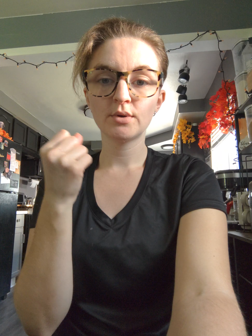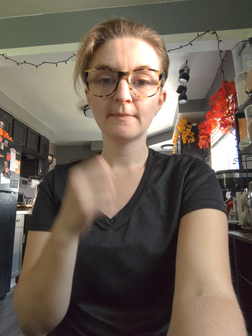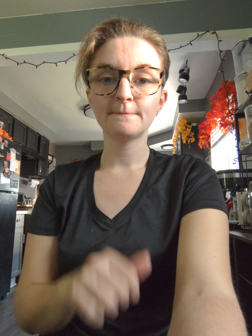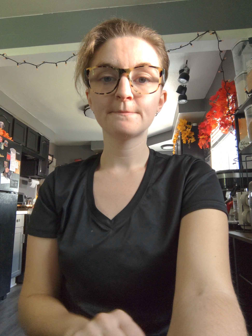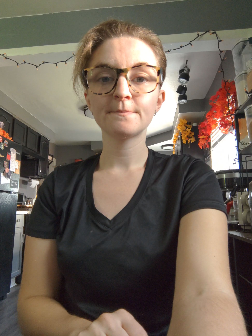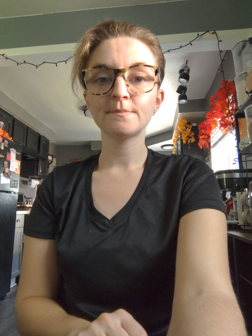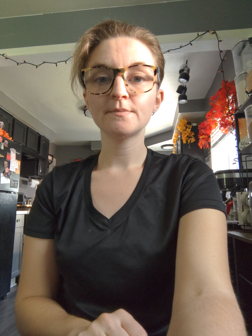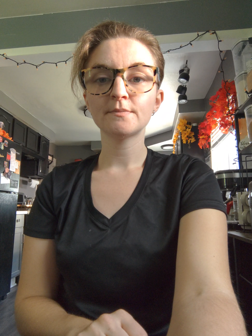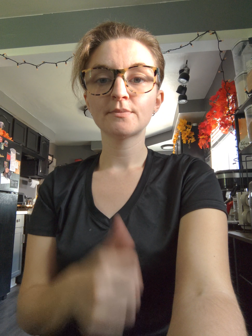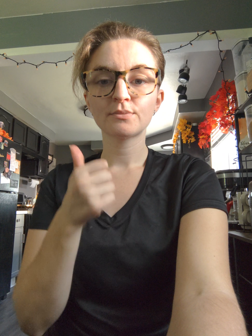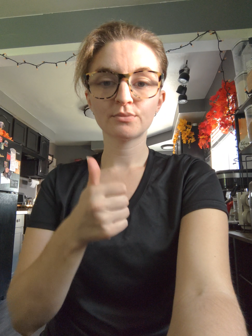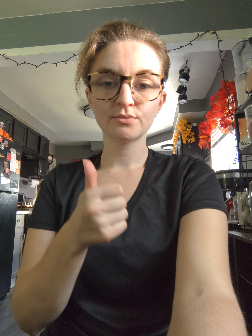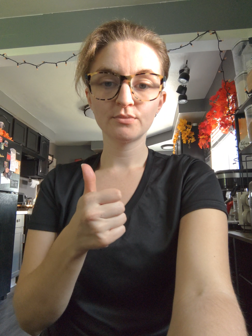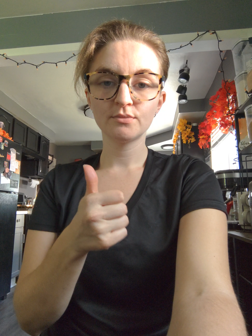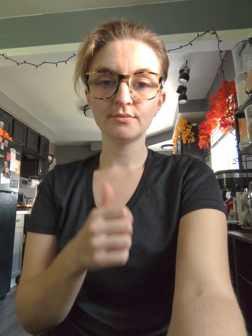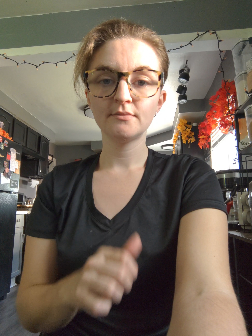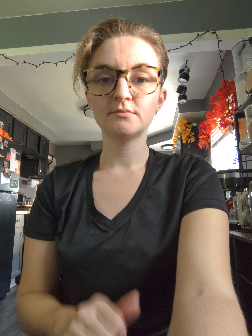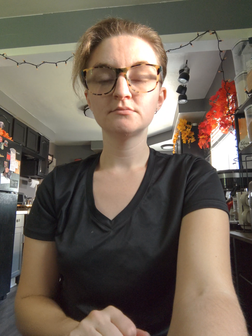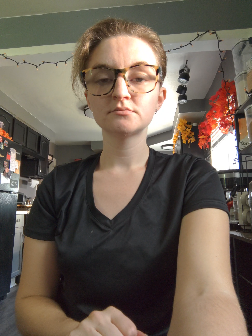help